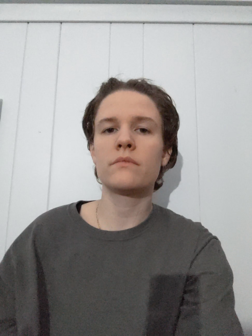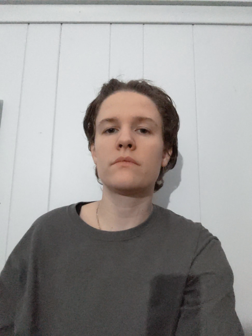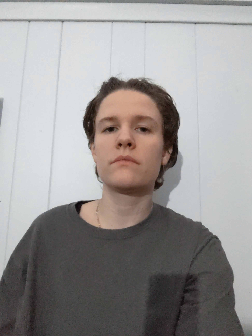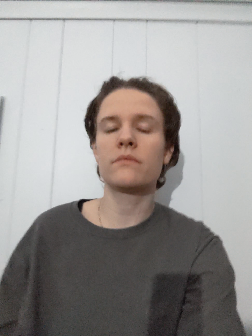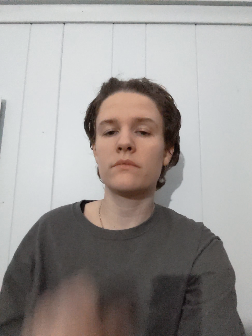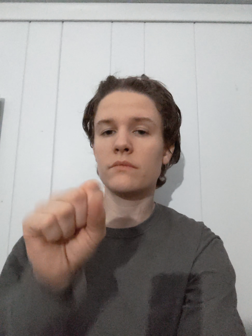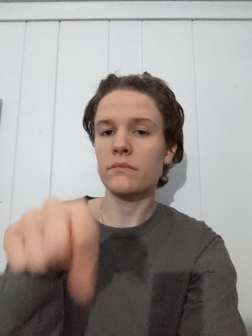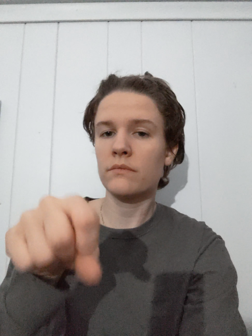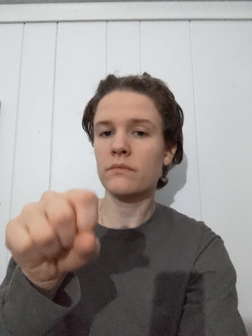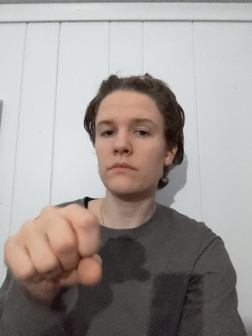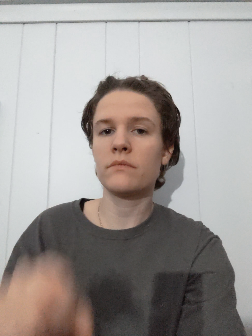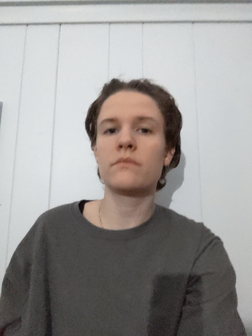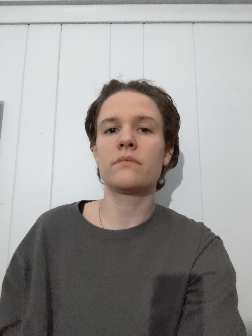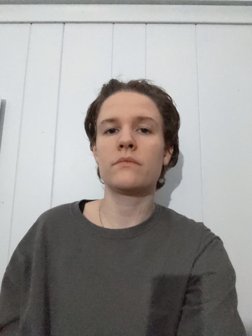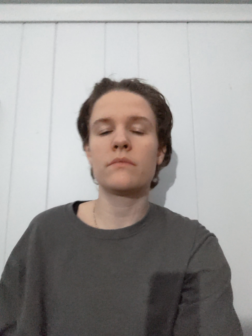yes